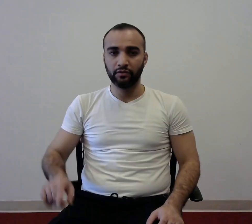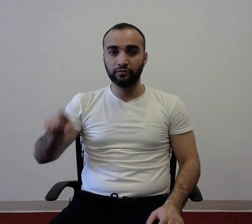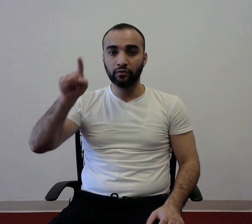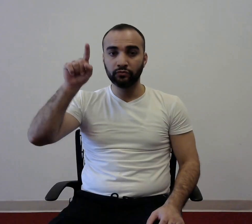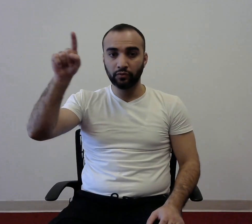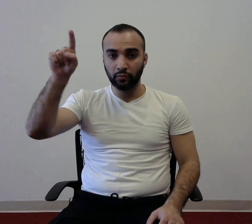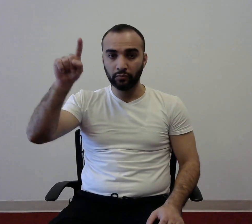O